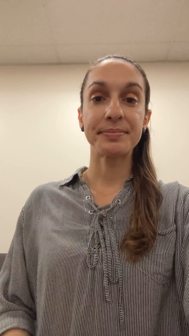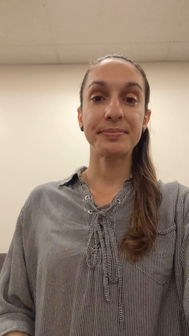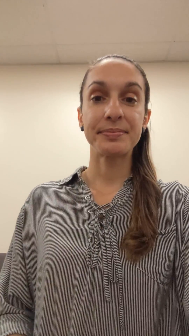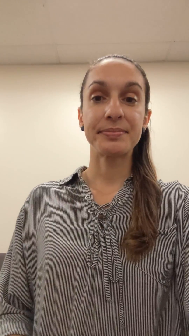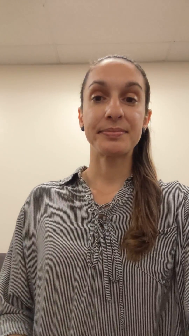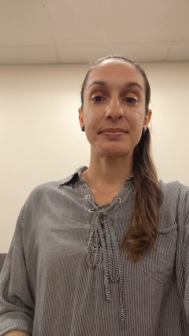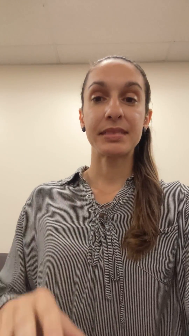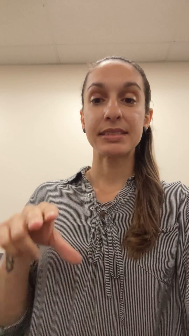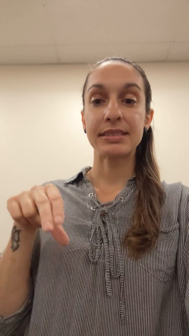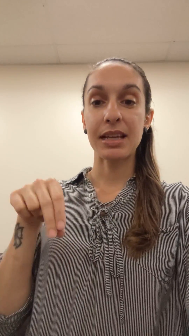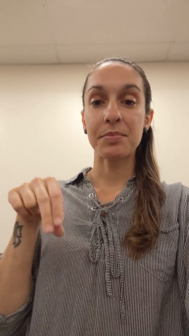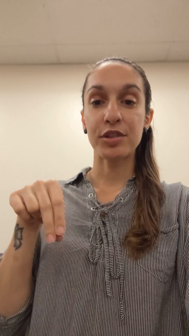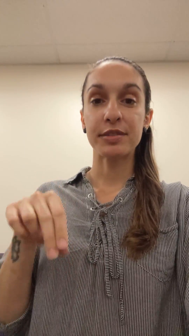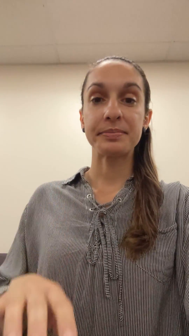diaper